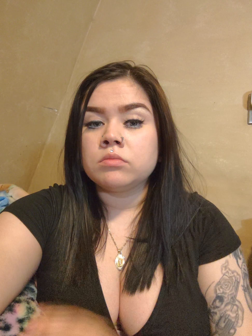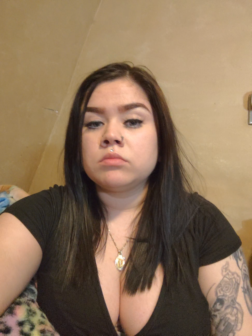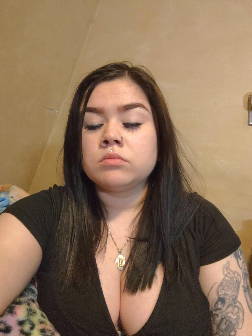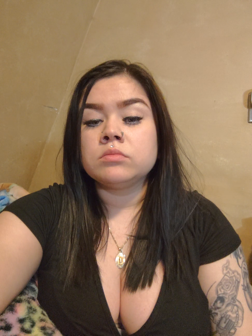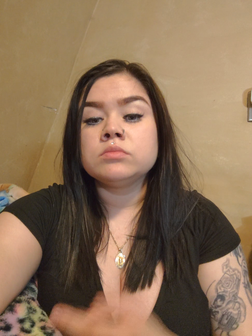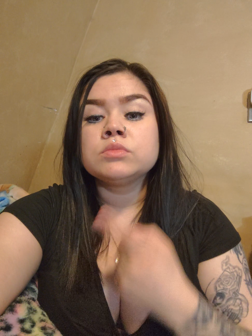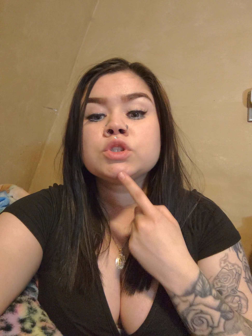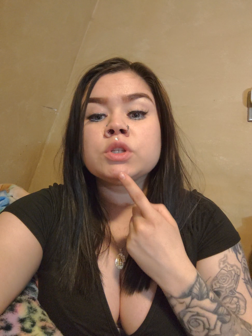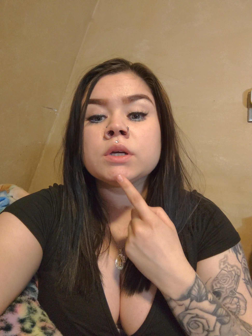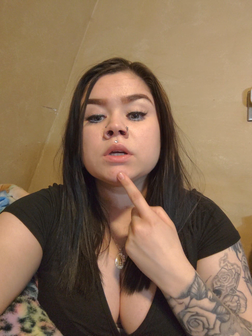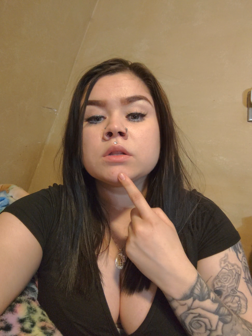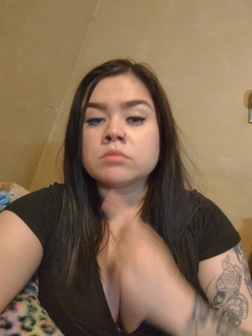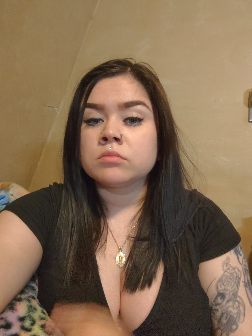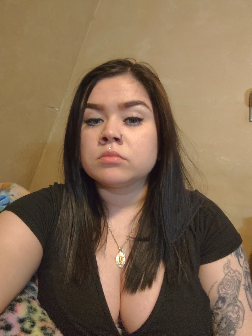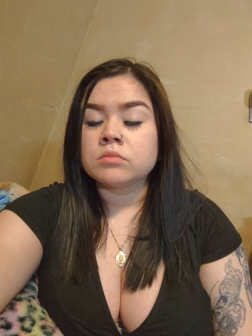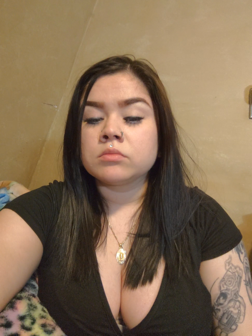chin